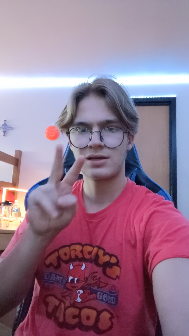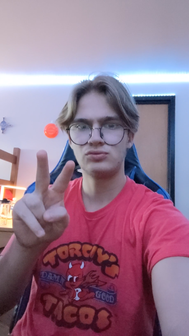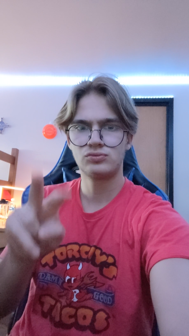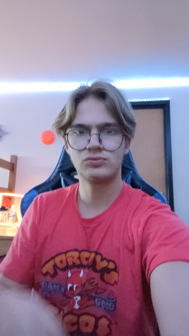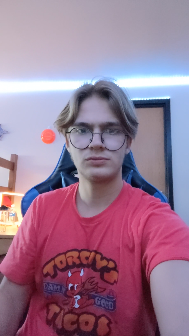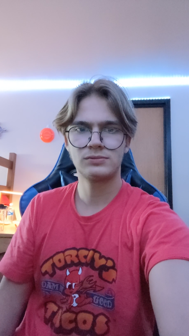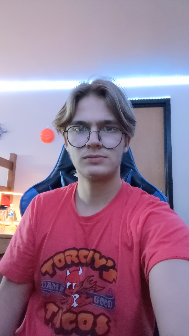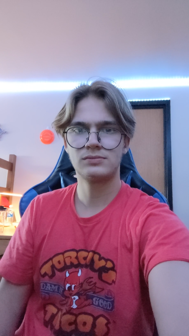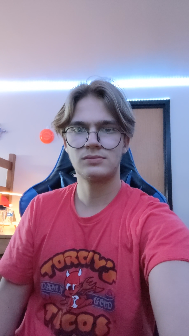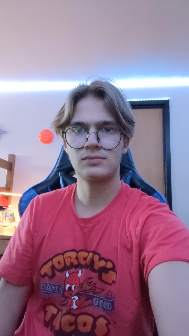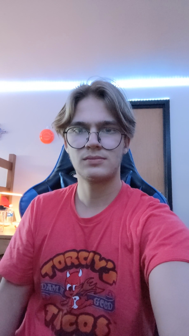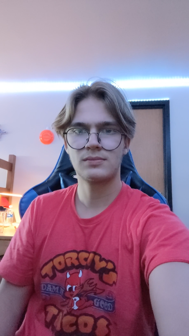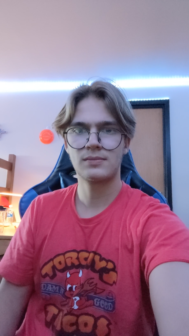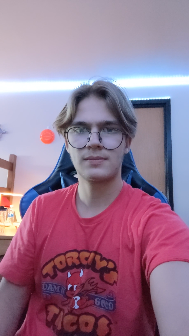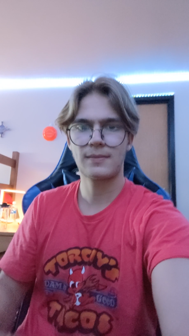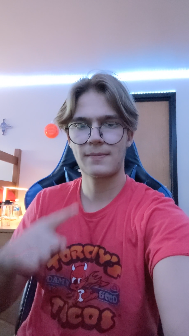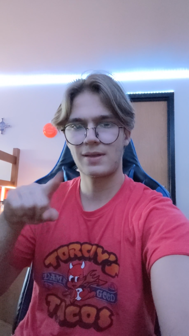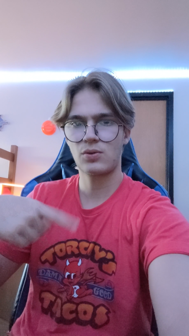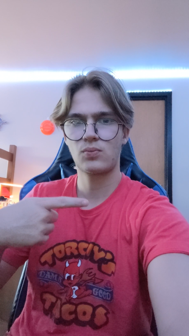about